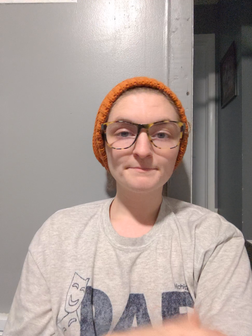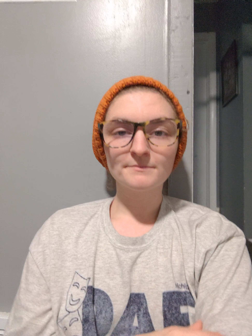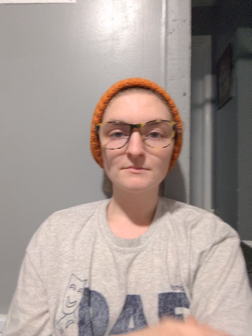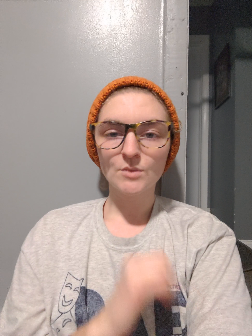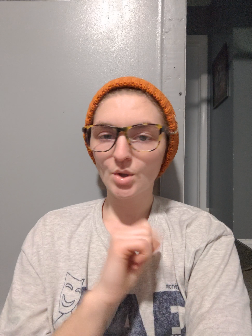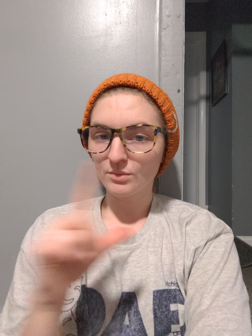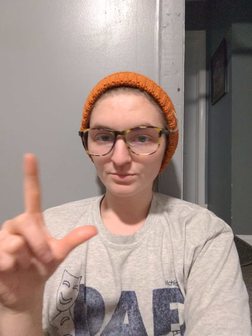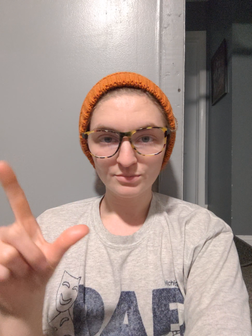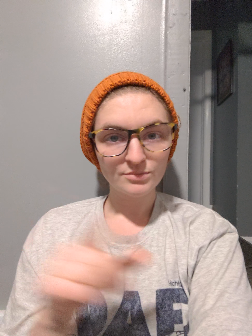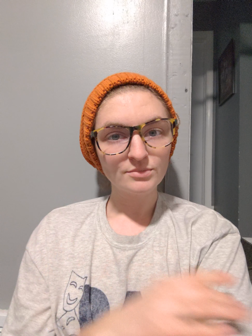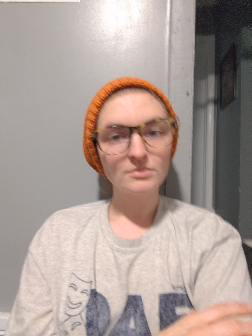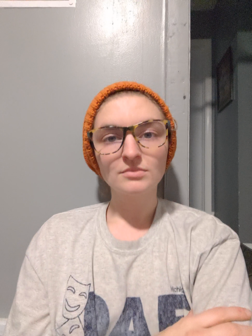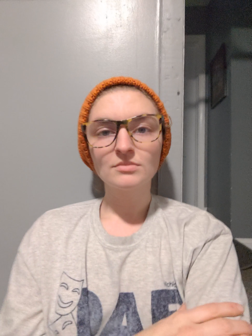all